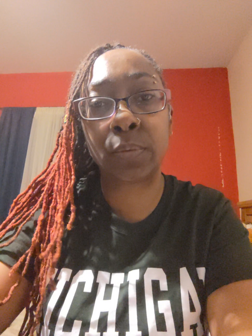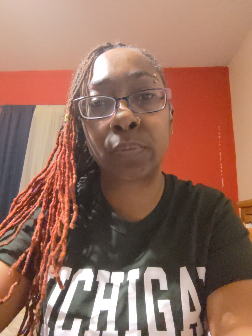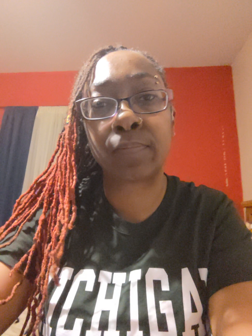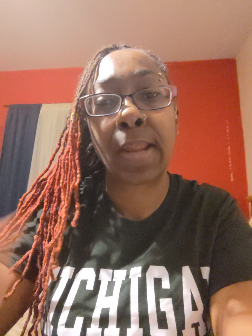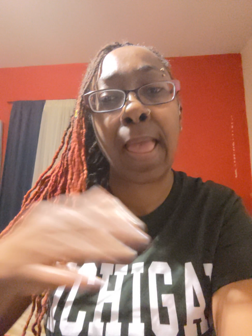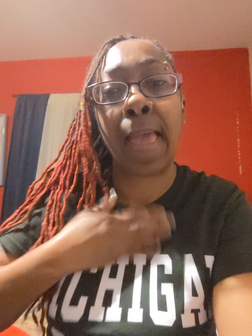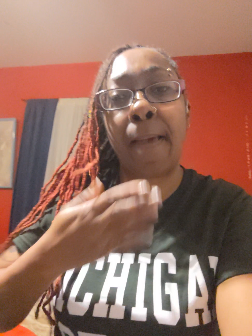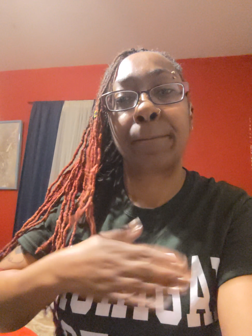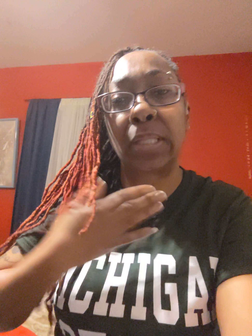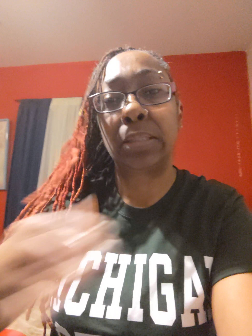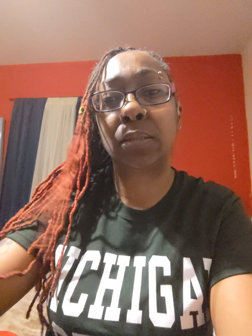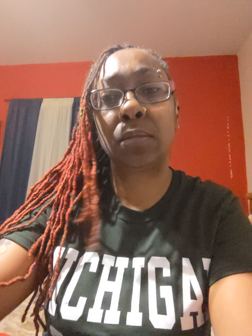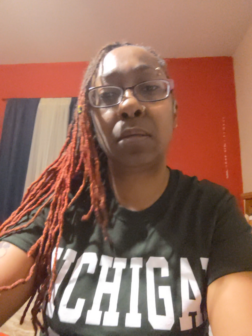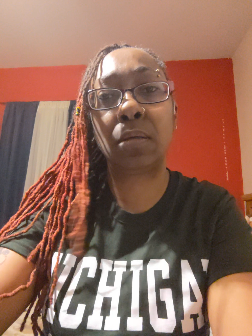happy